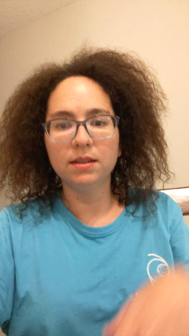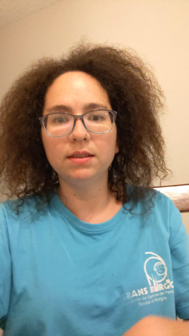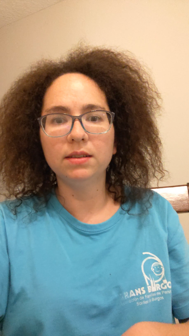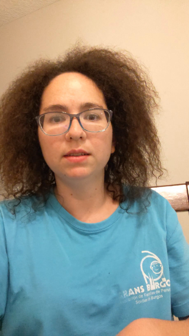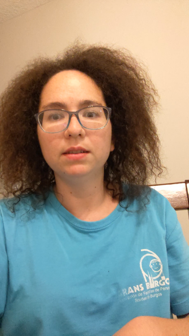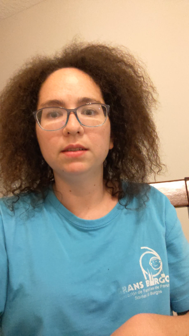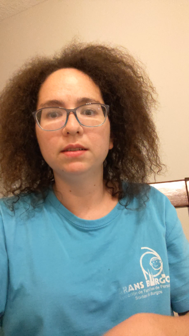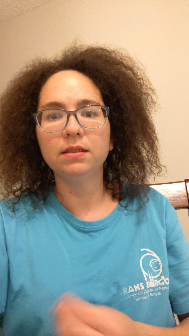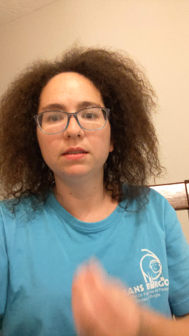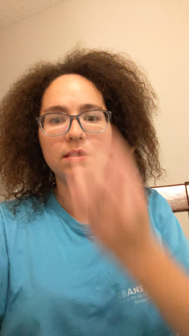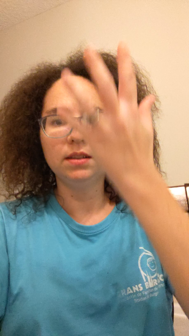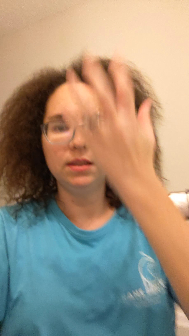plants